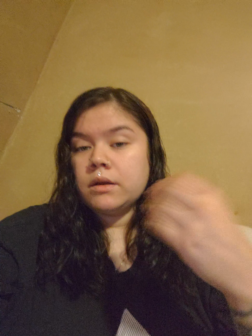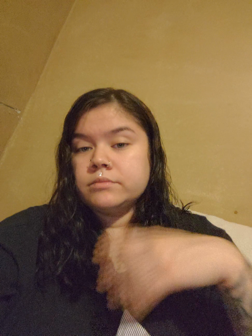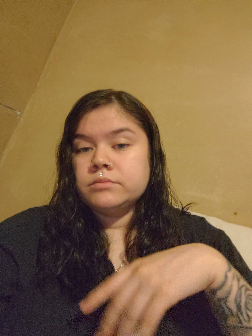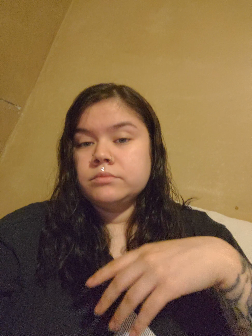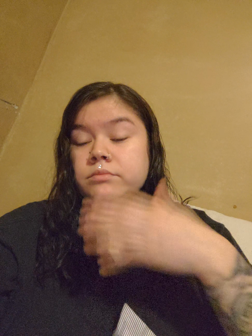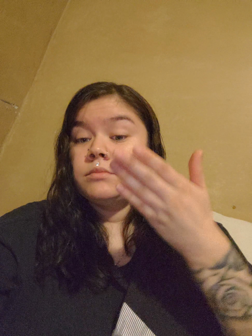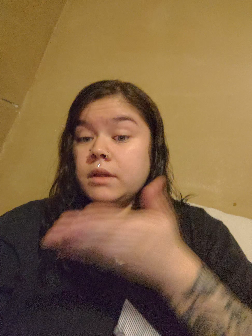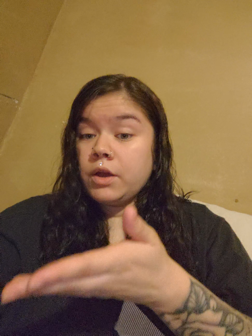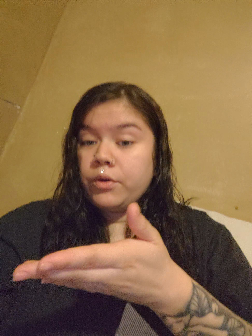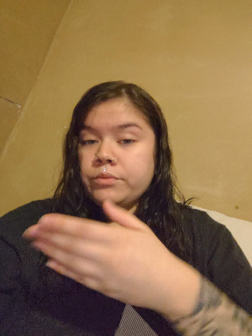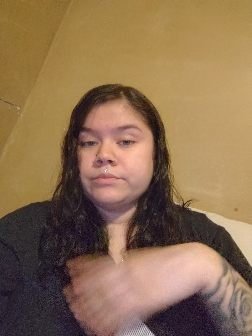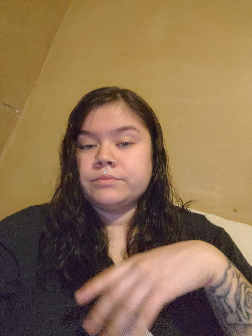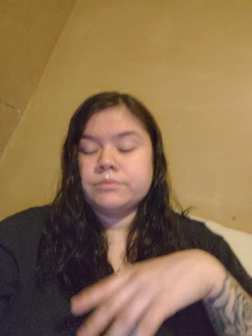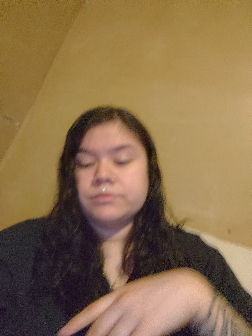there